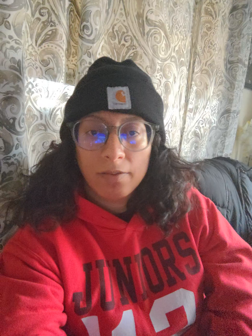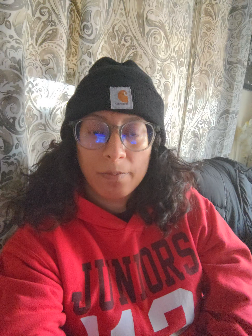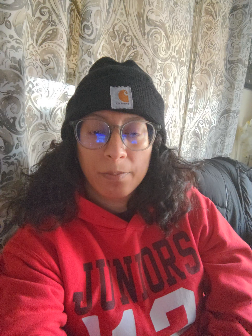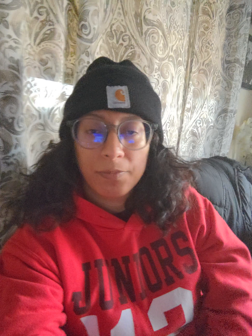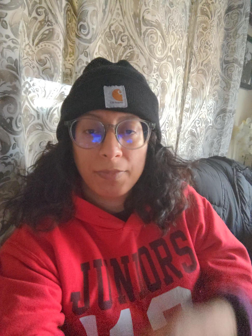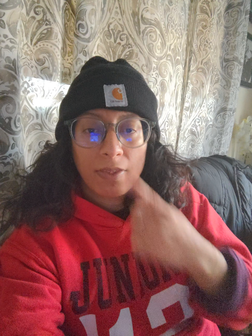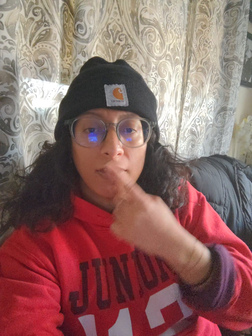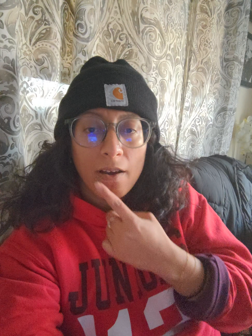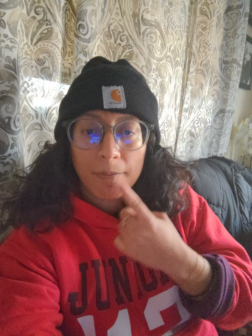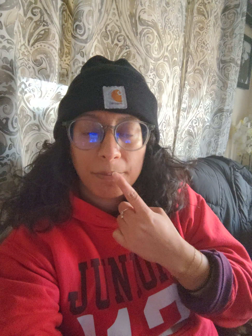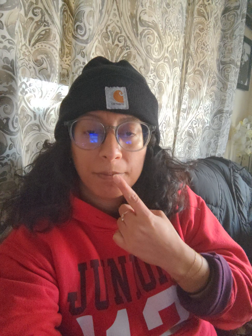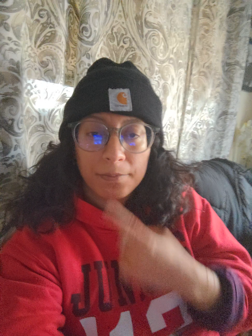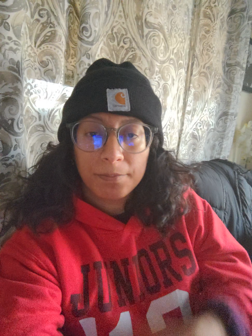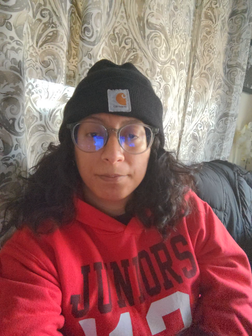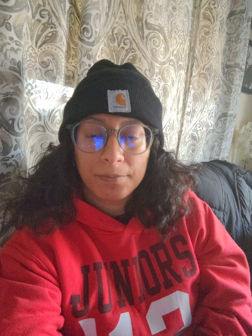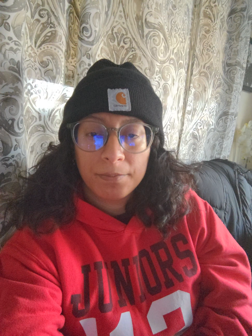lips